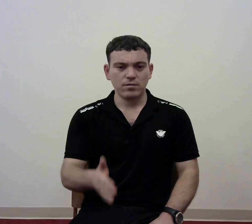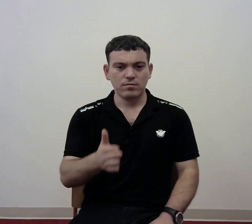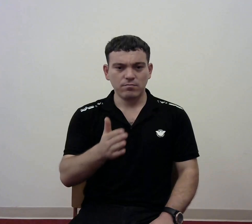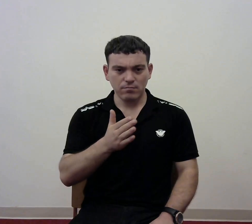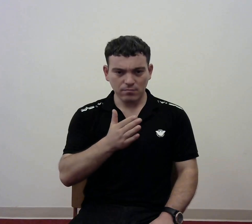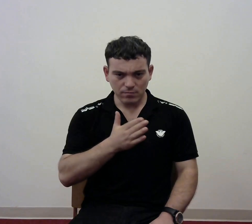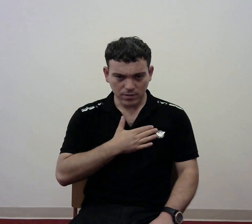mən